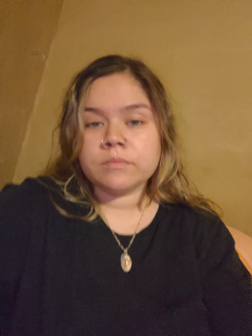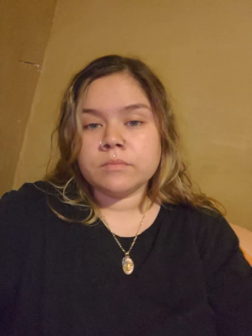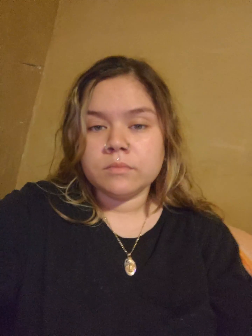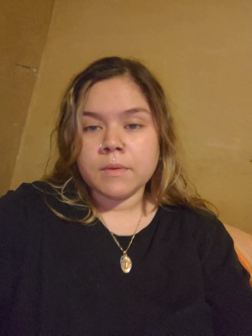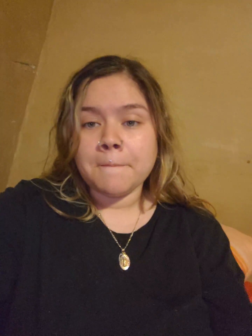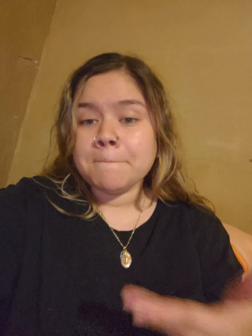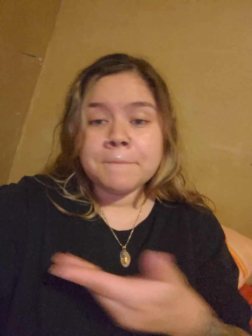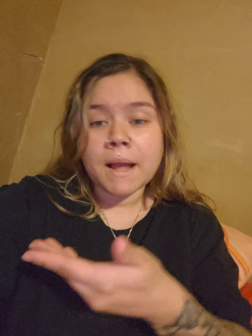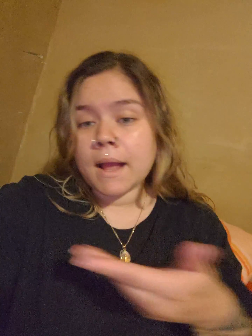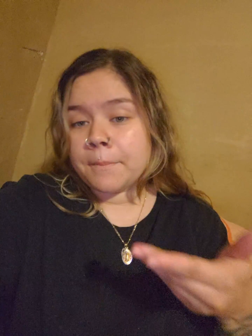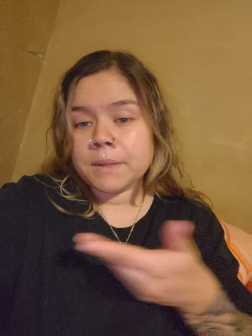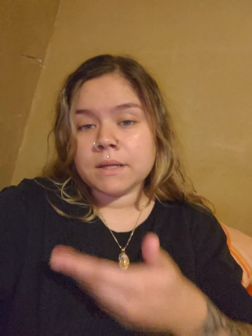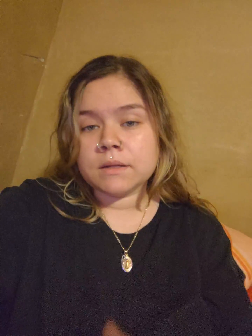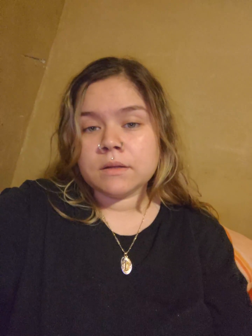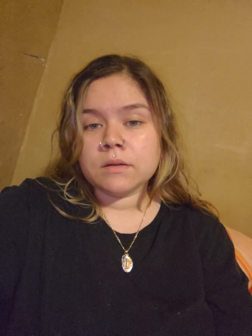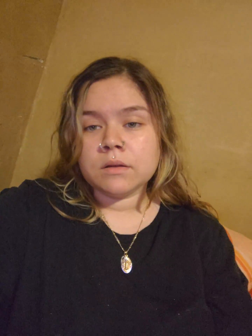baby